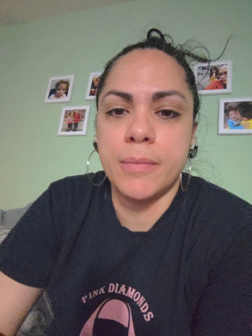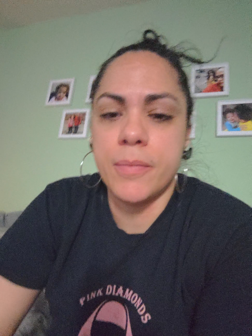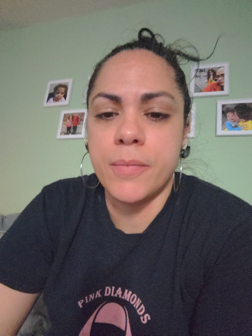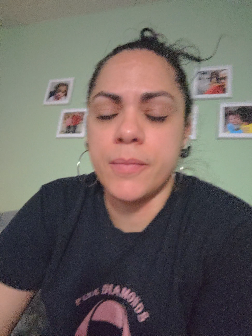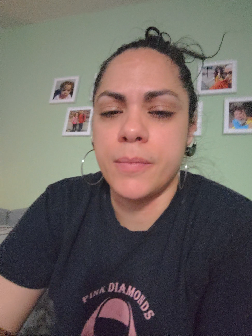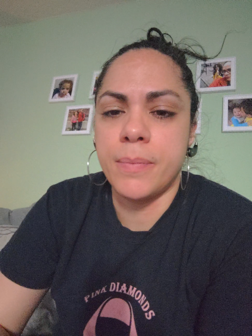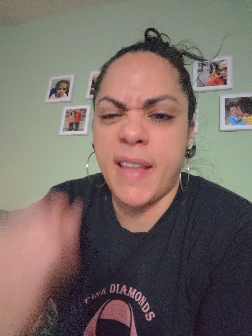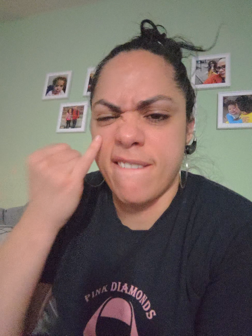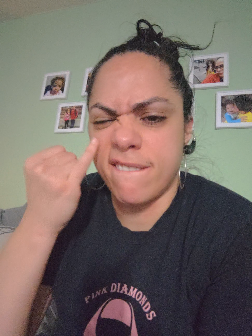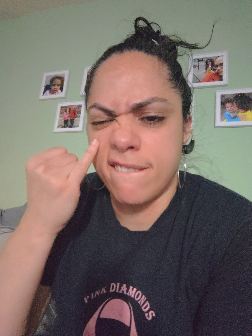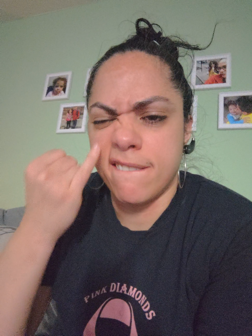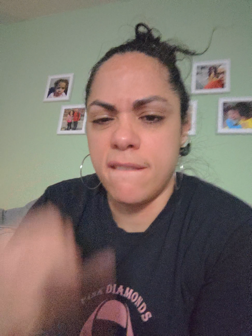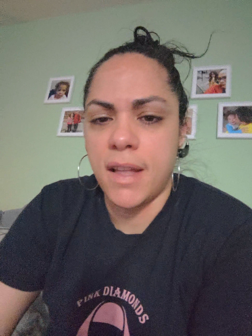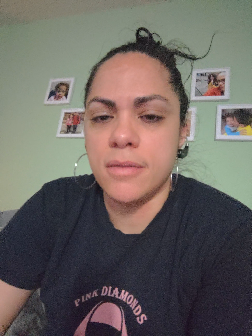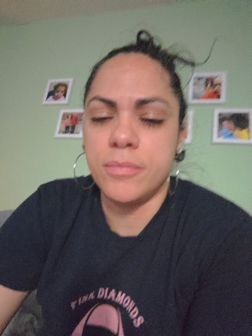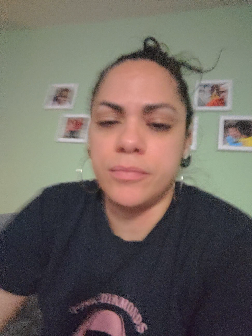if